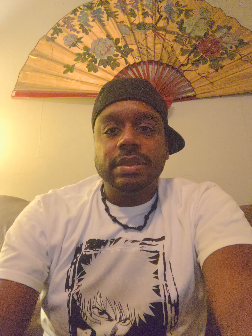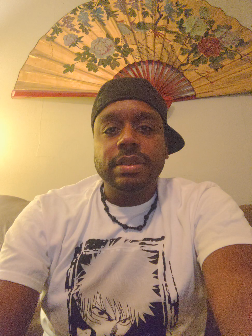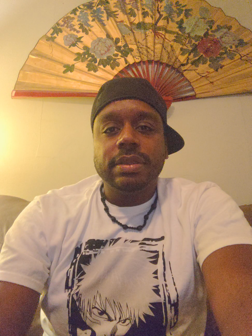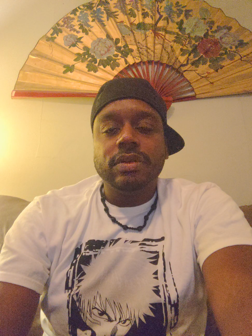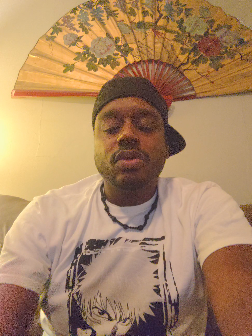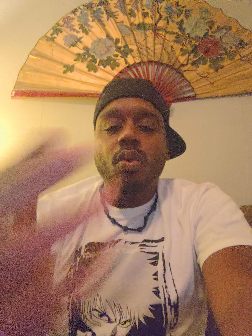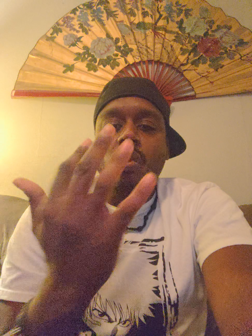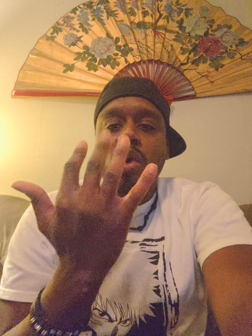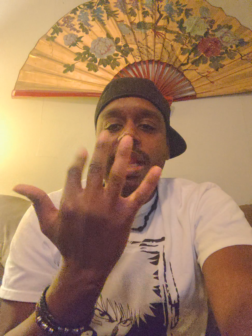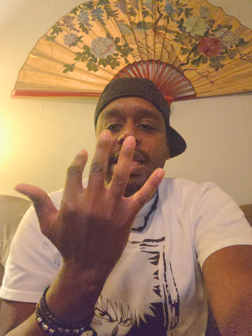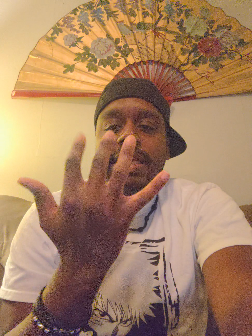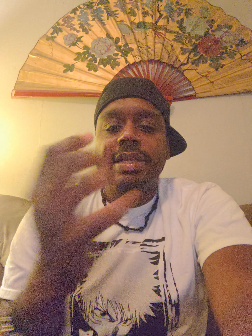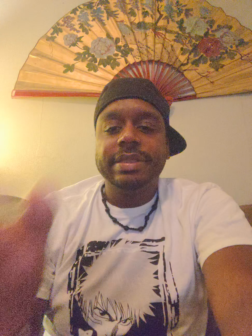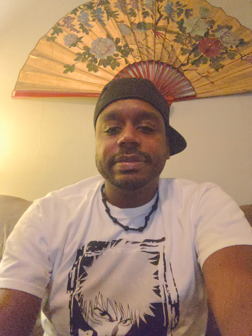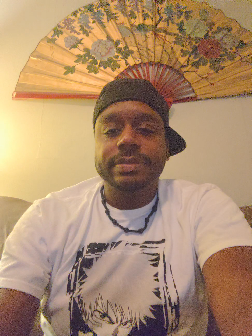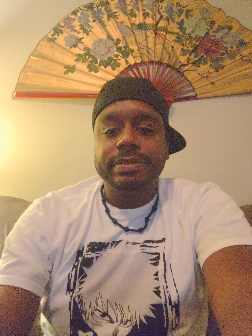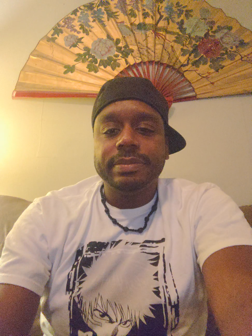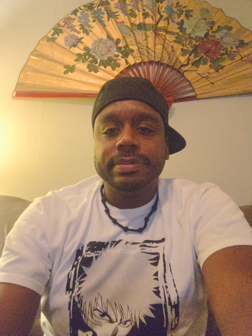wait